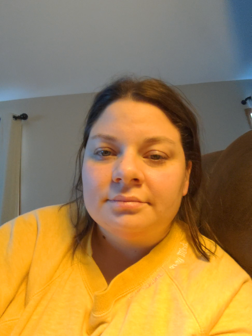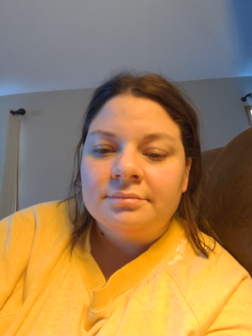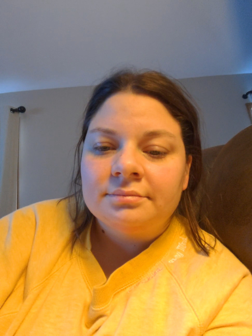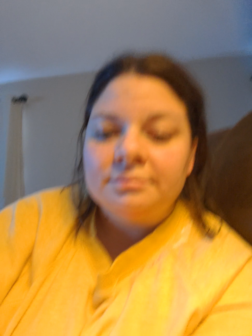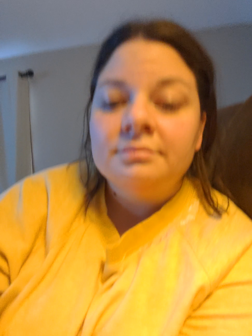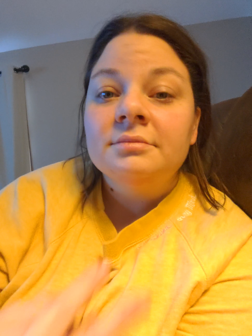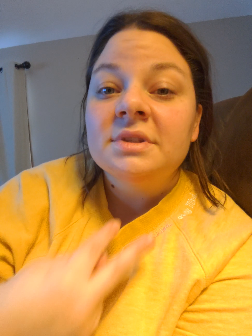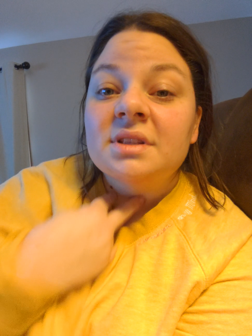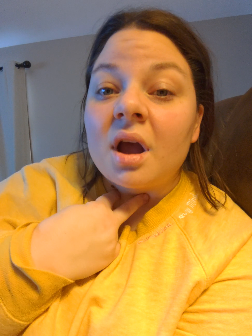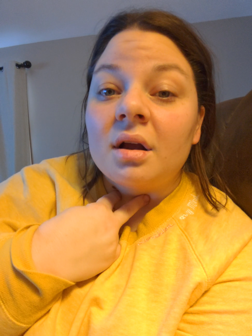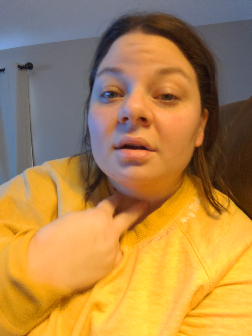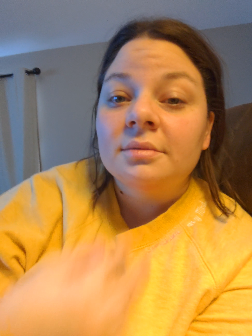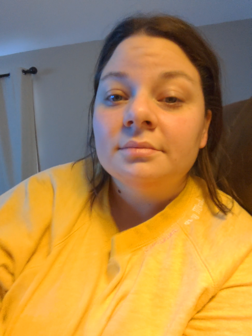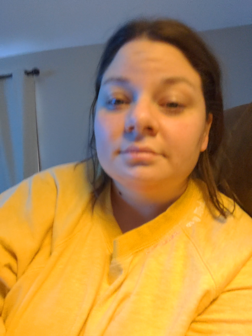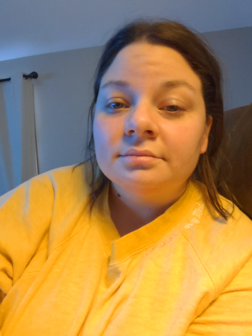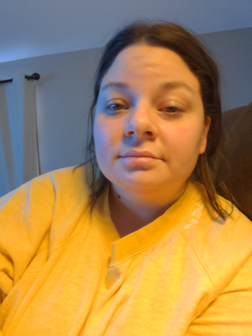stuck